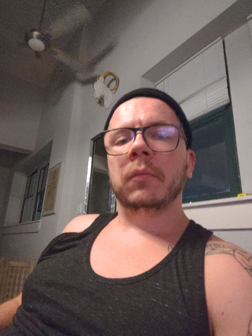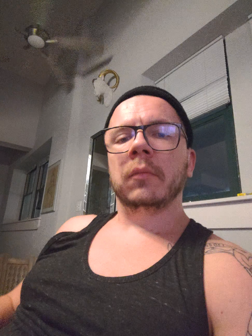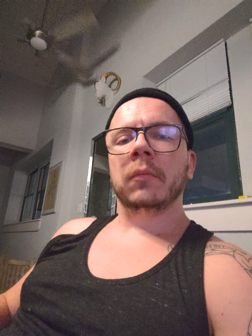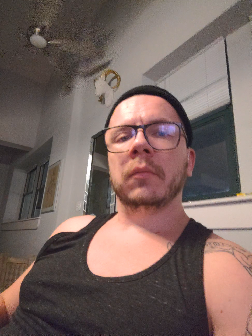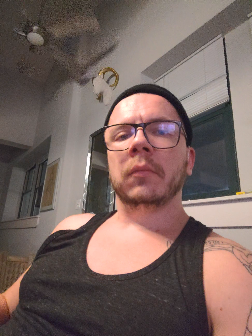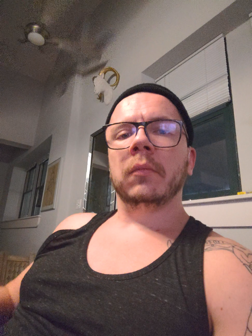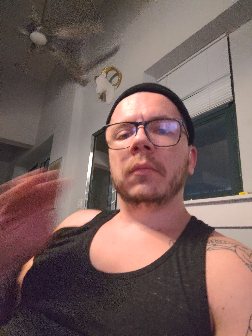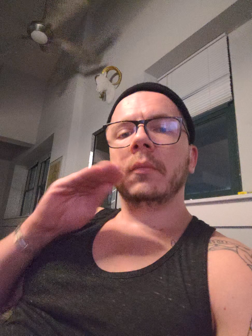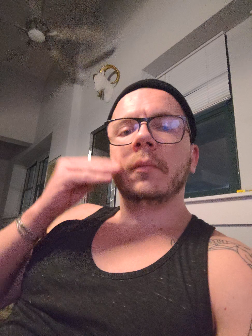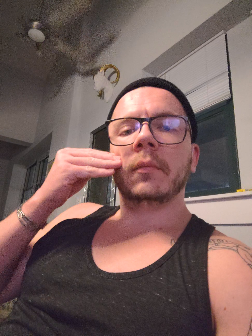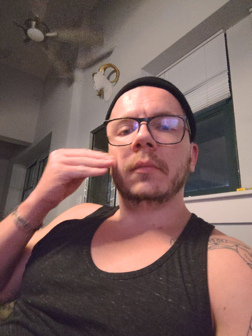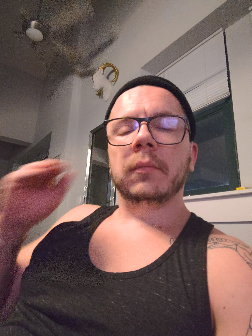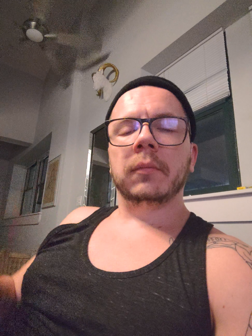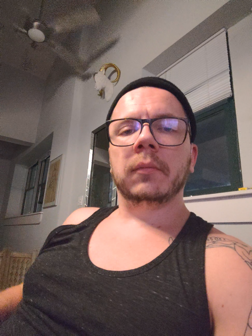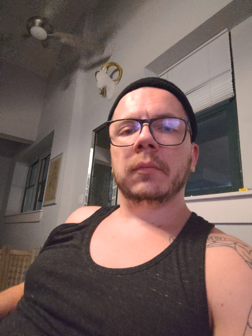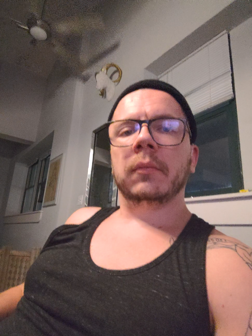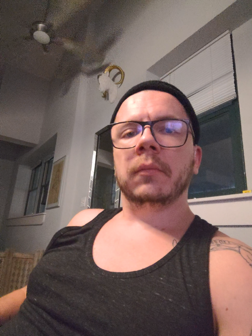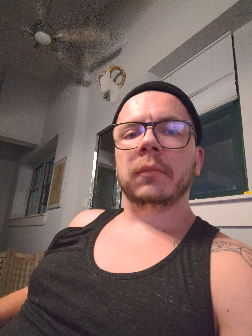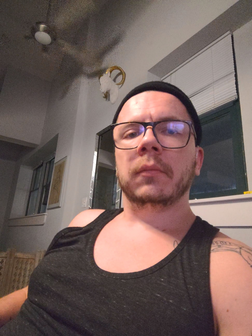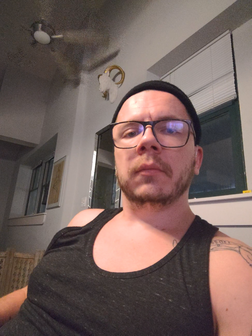smile